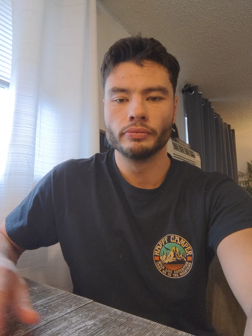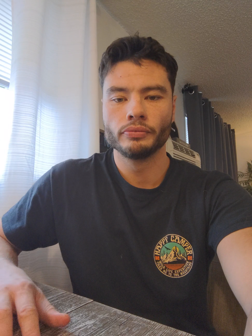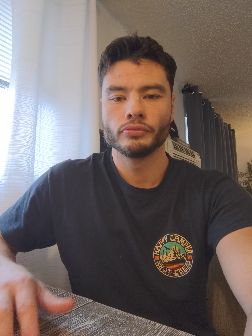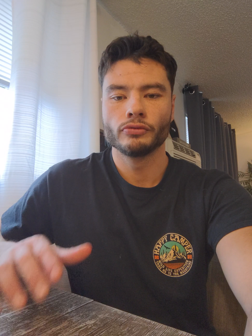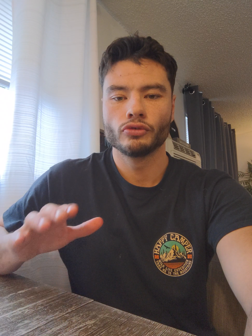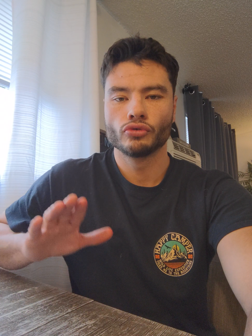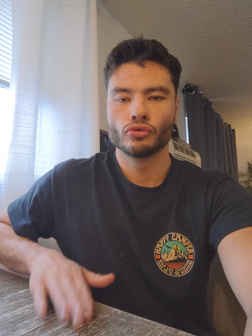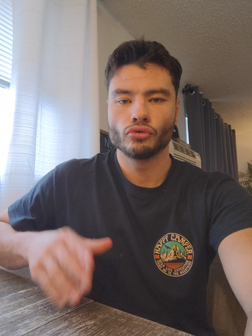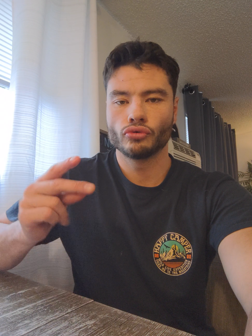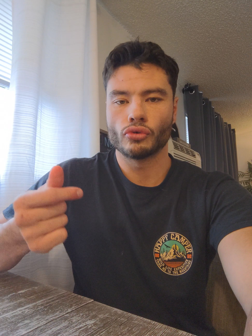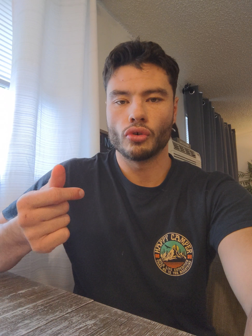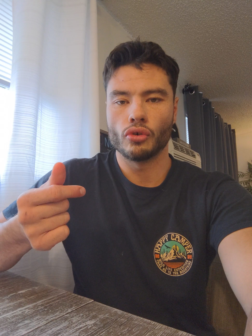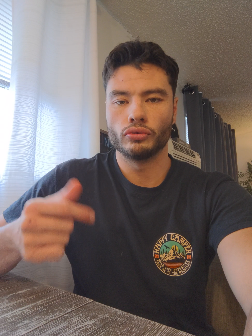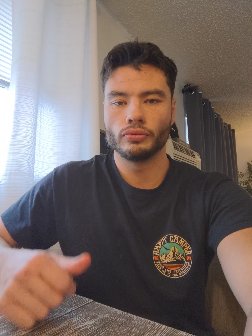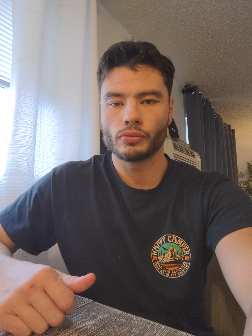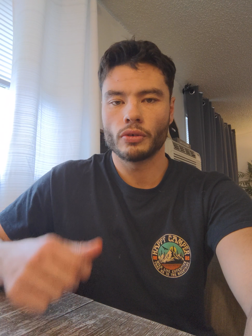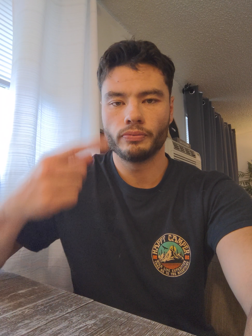dog